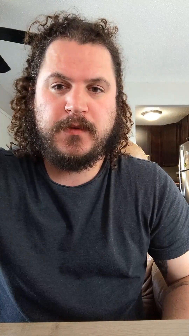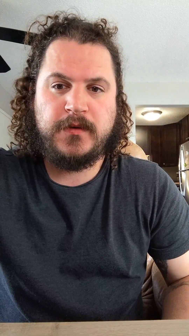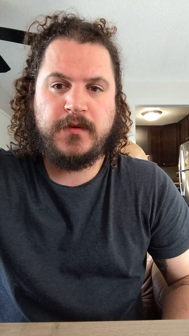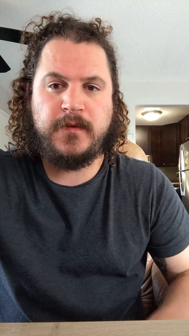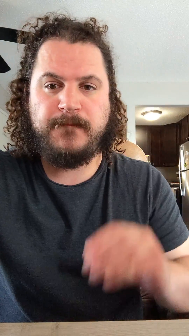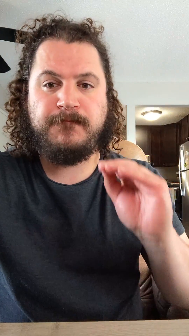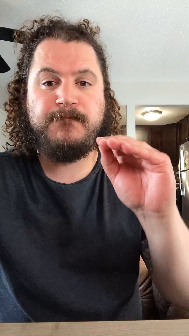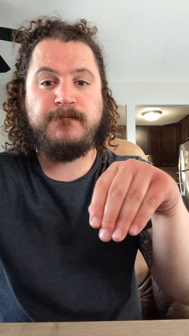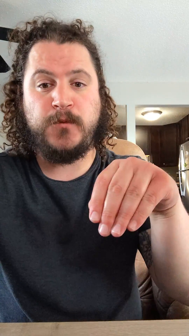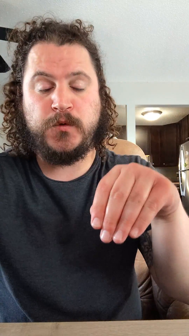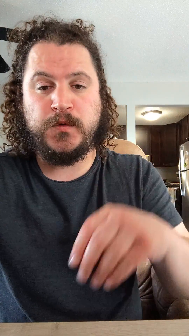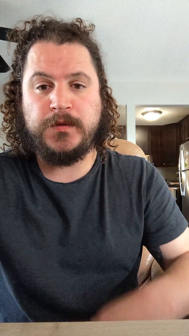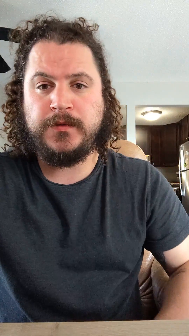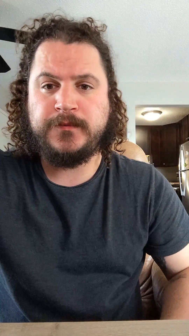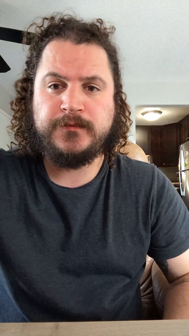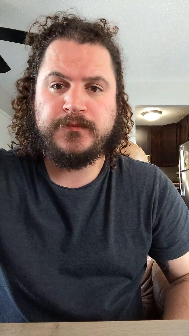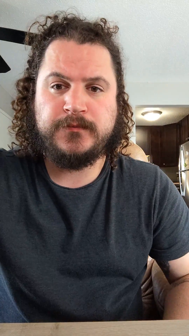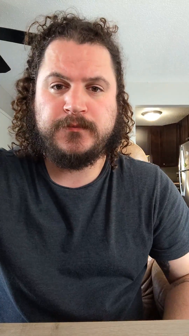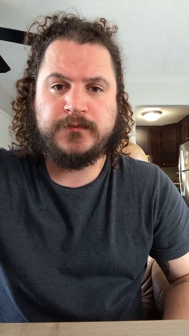put